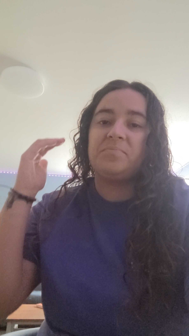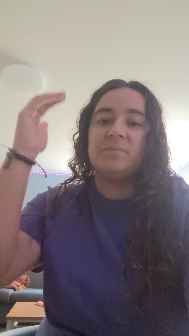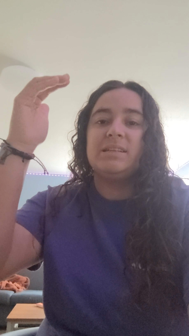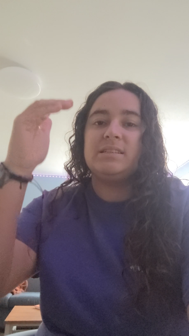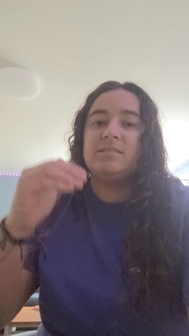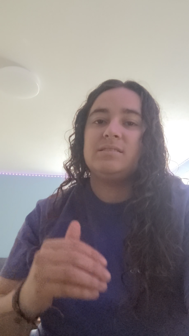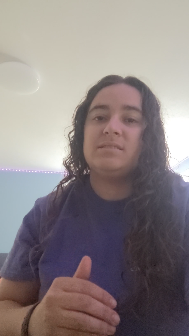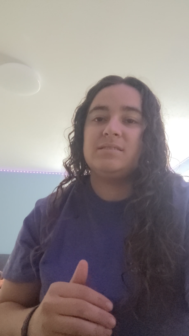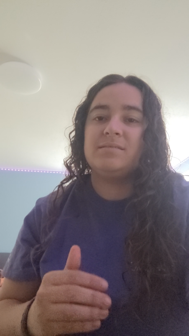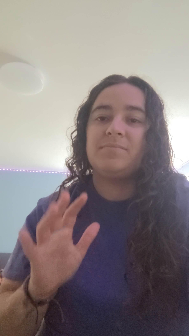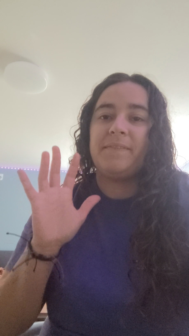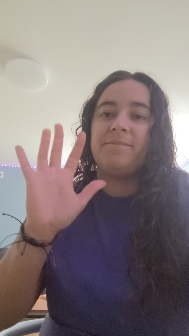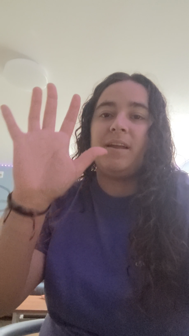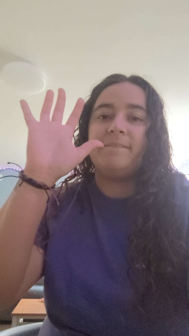give me five